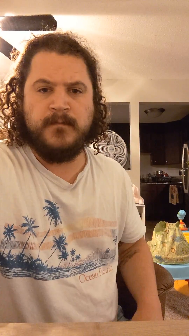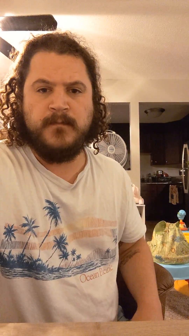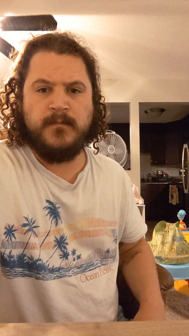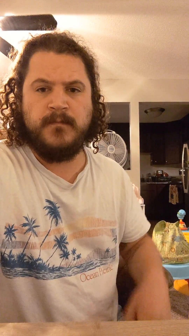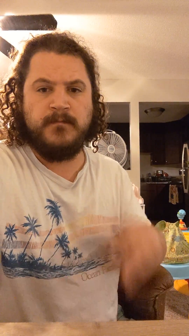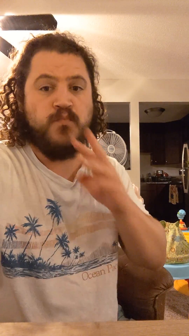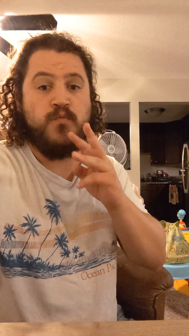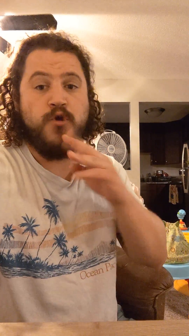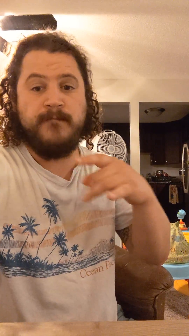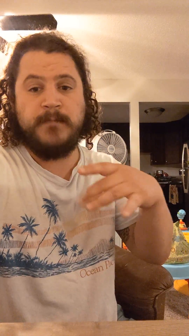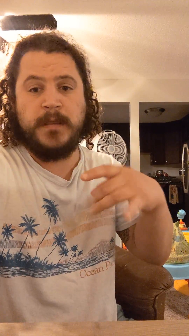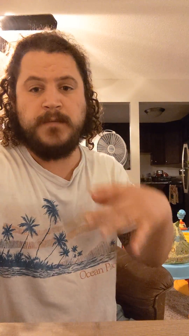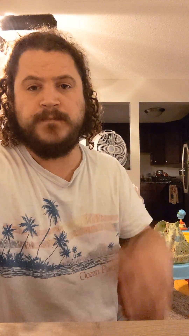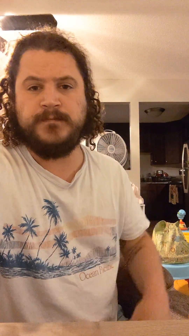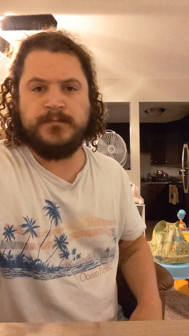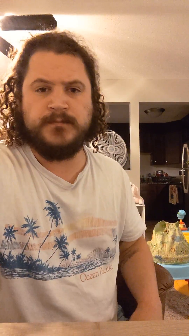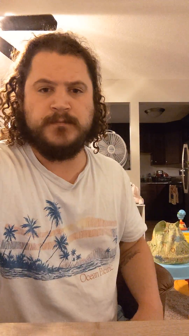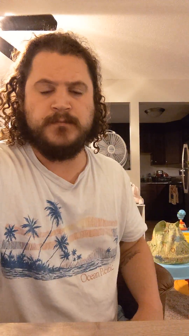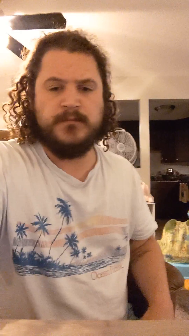melon